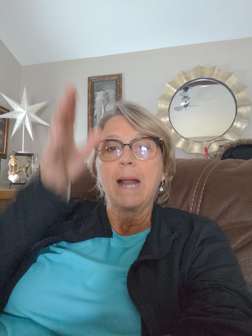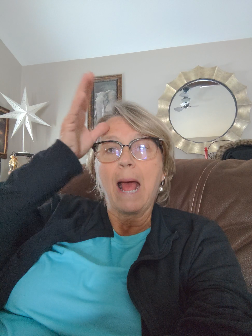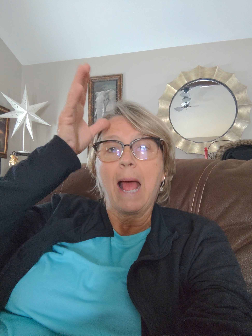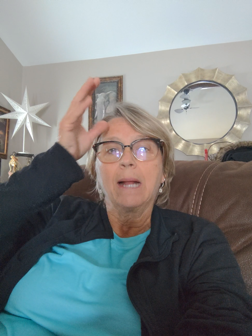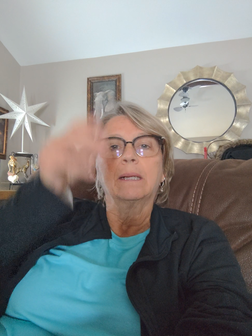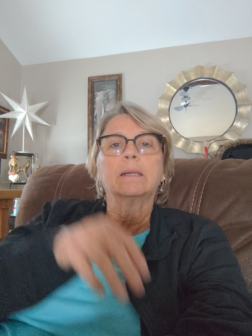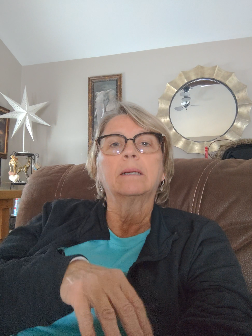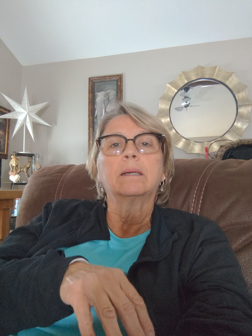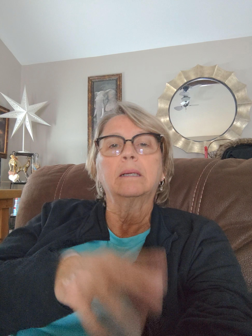dad